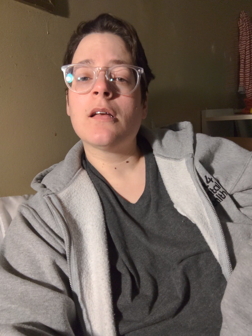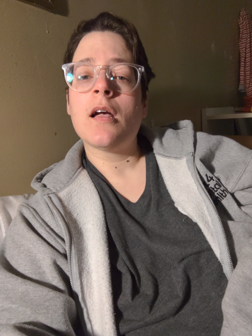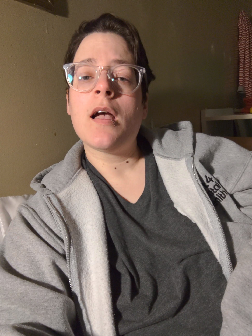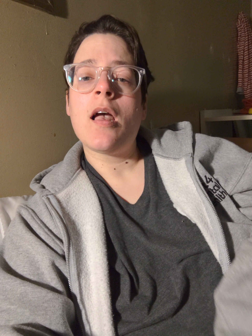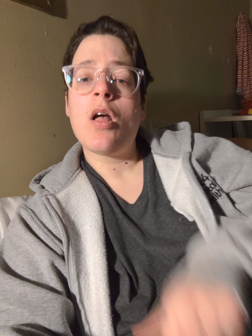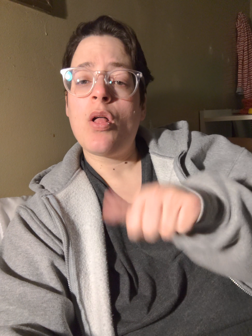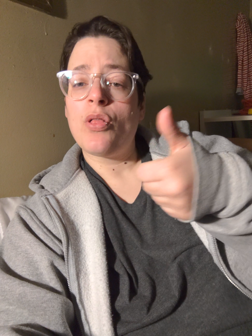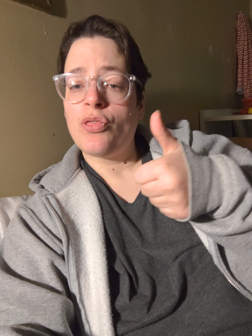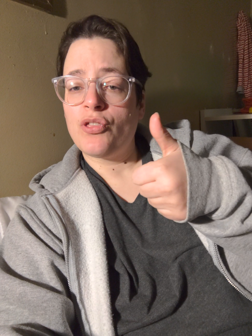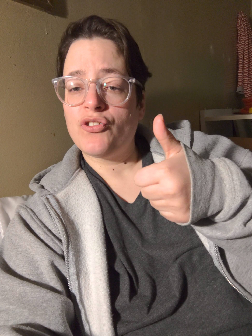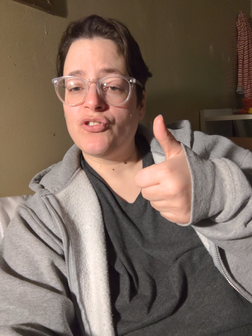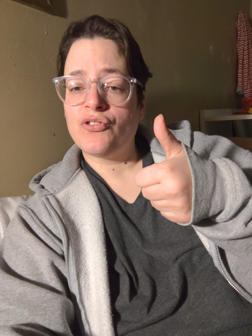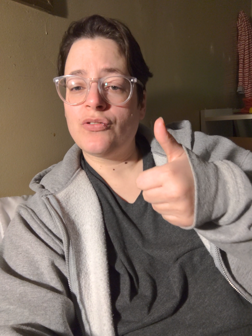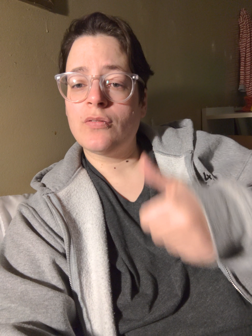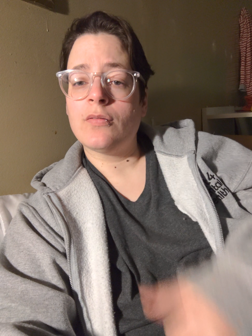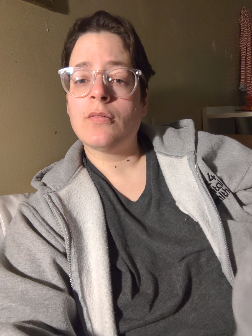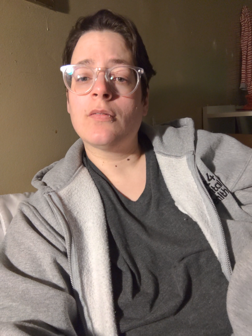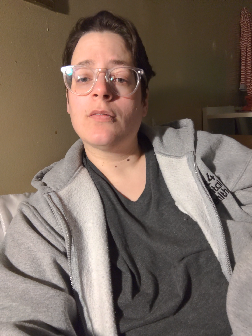another